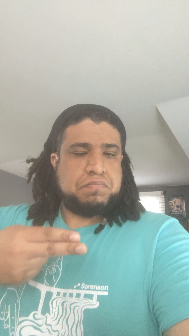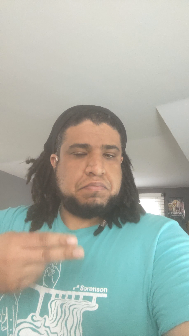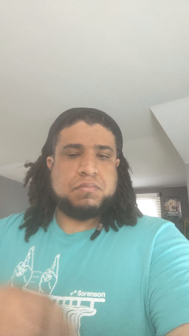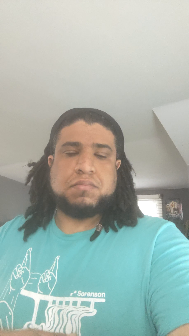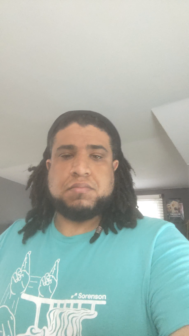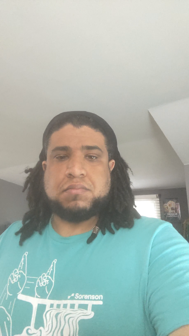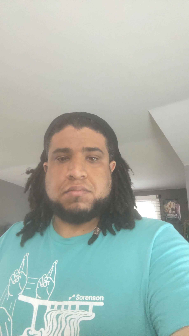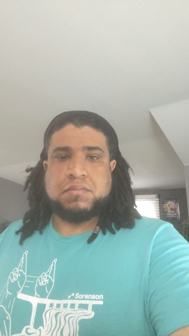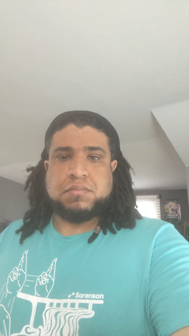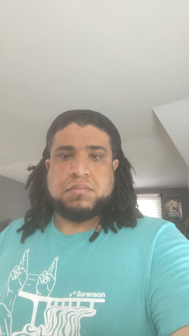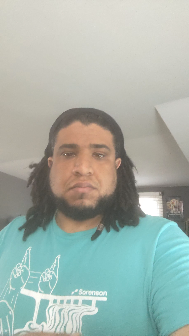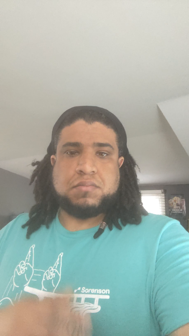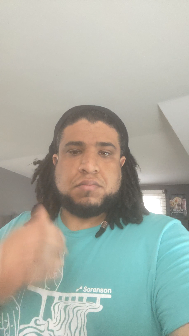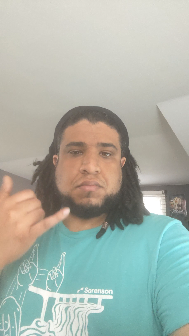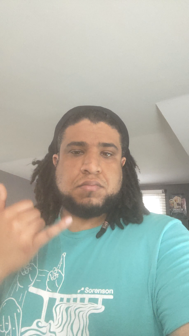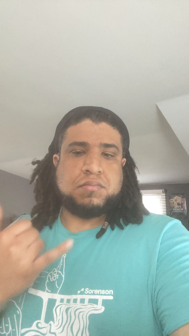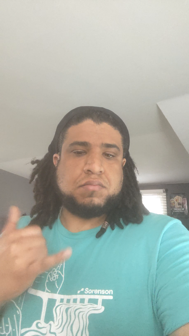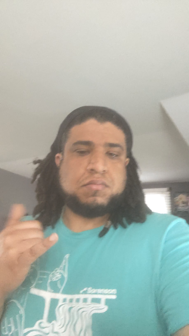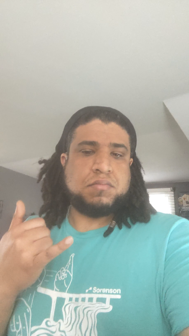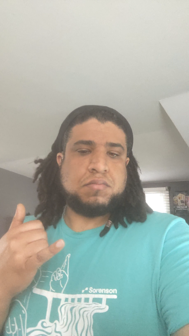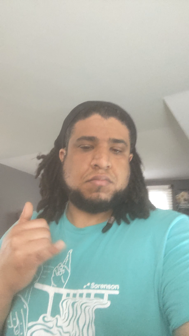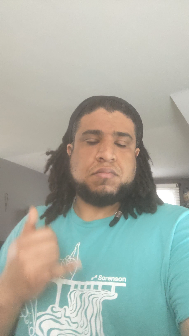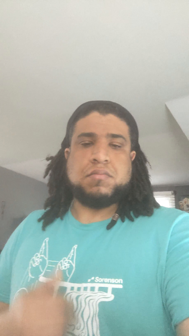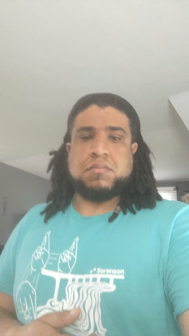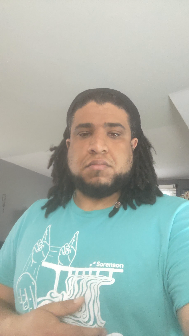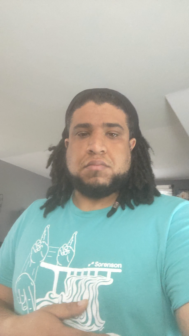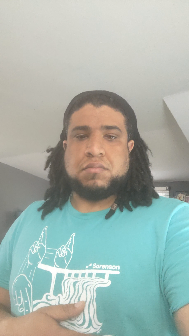party